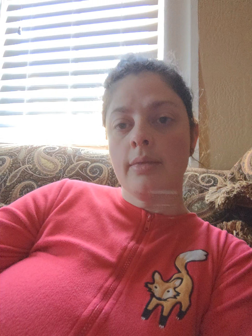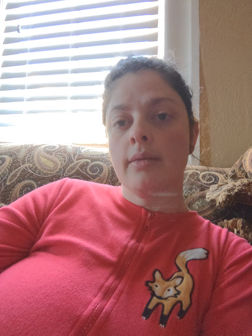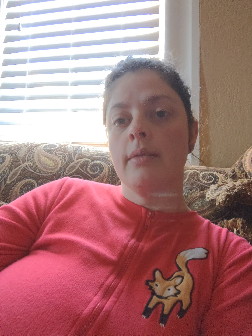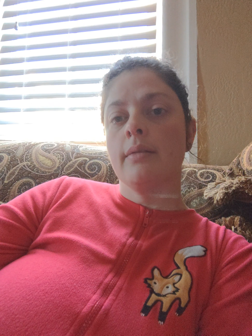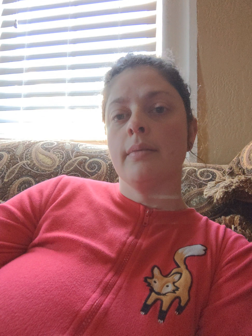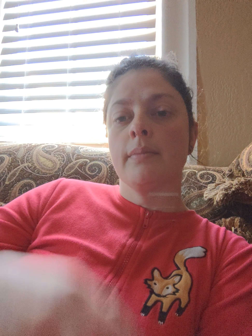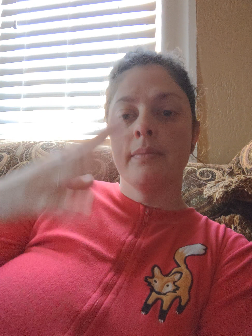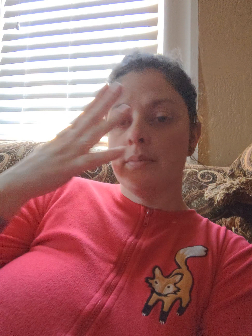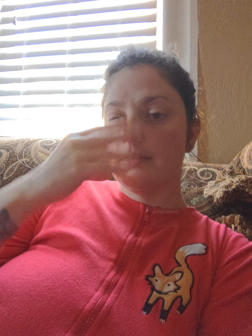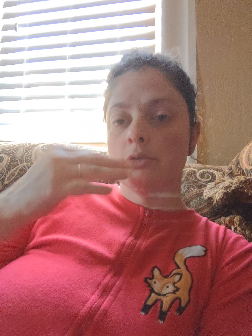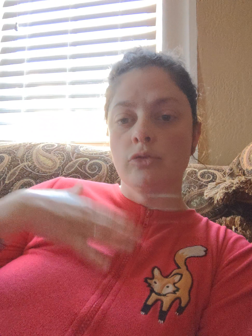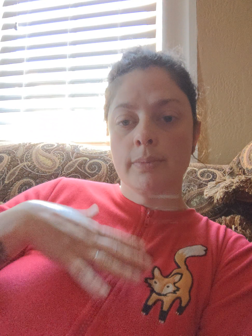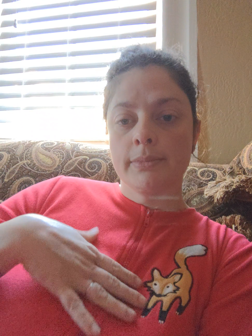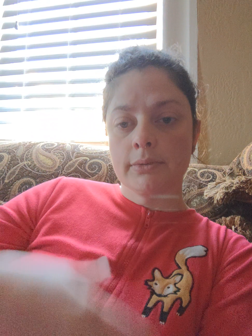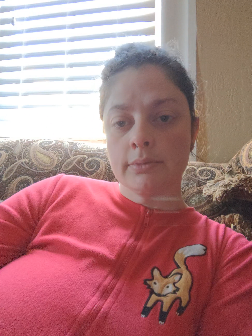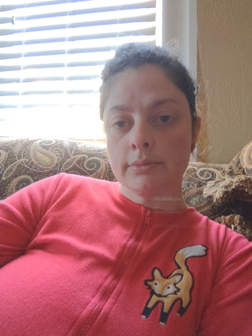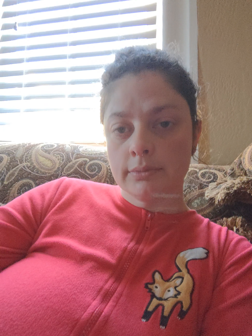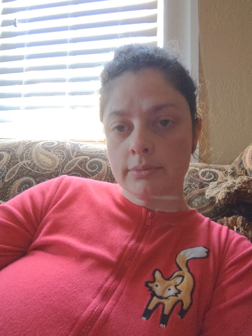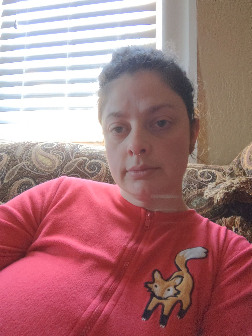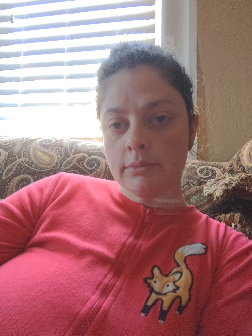pajamas